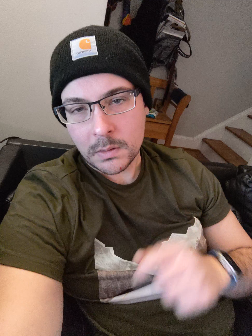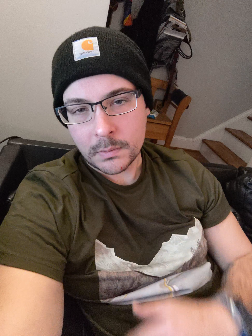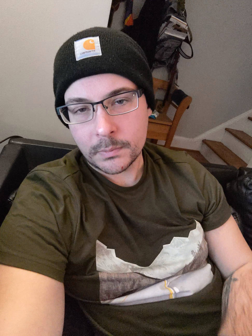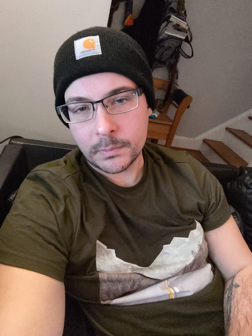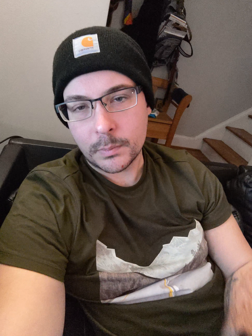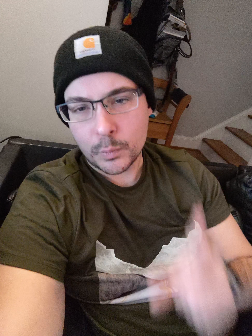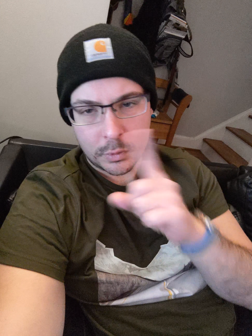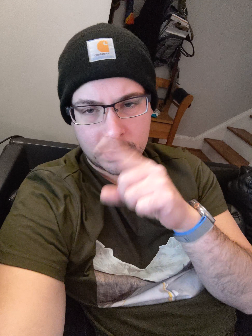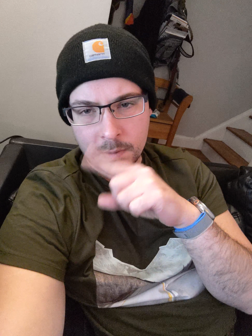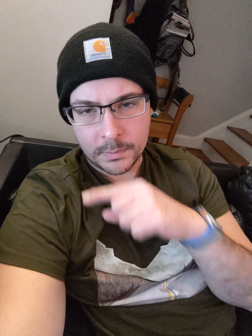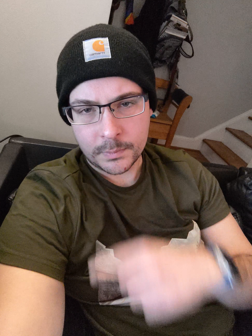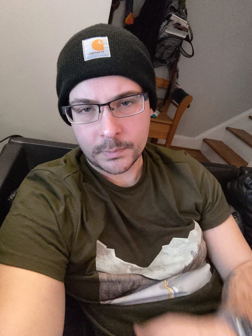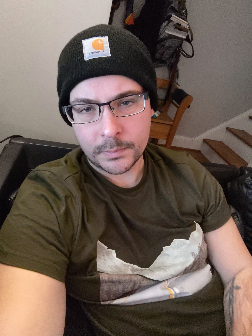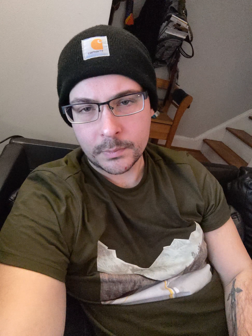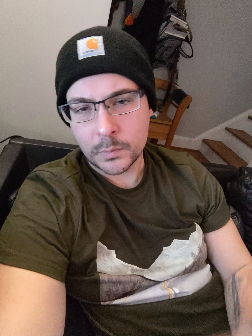pretend